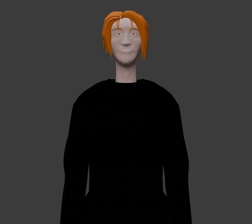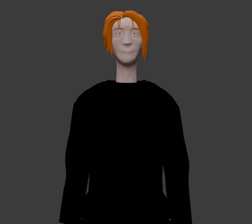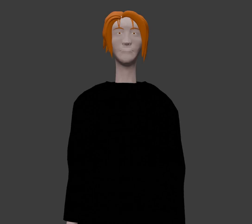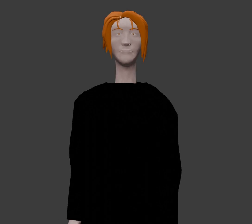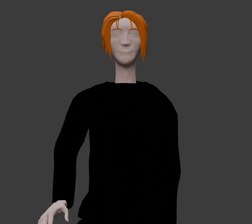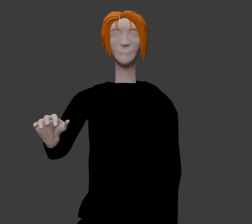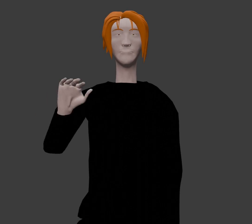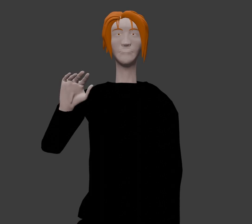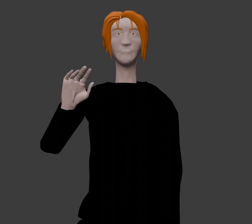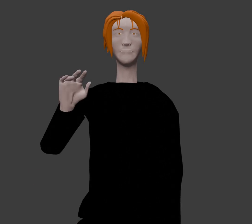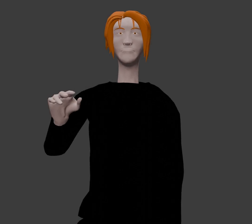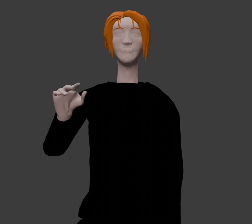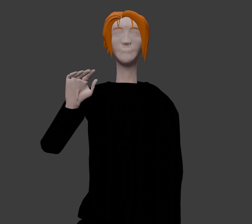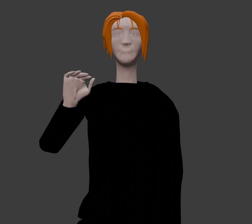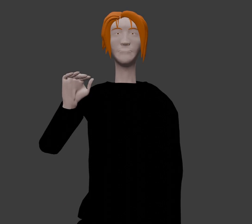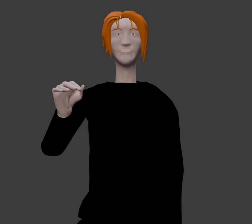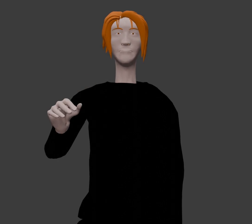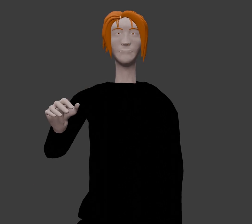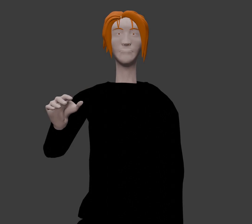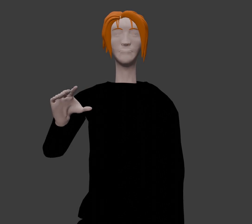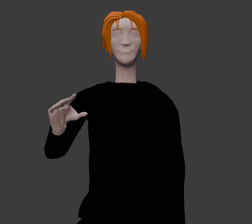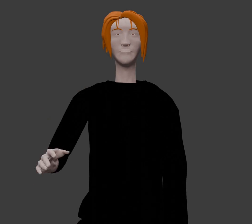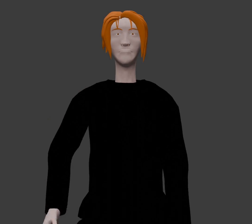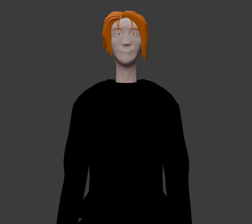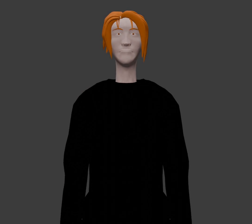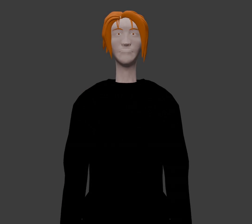Badger